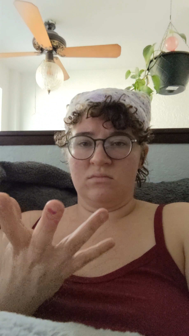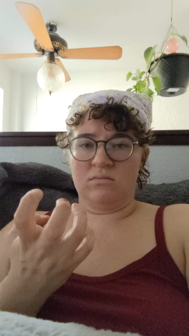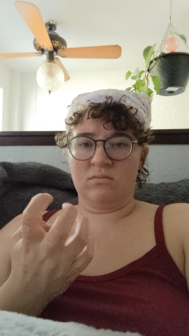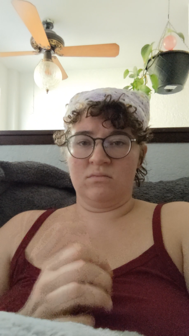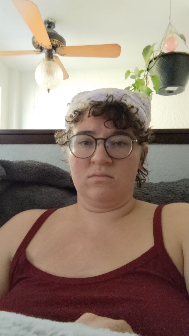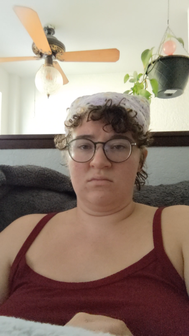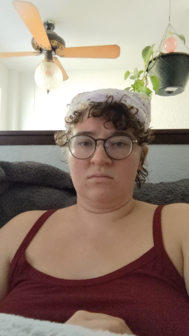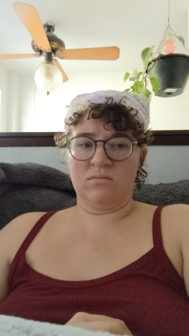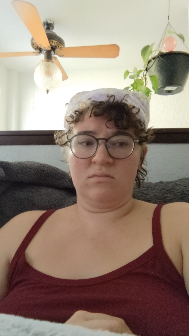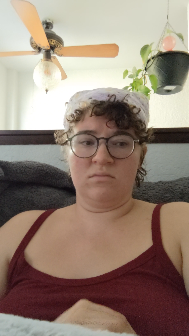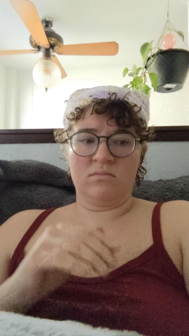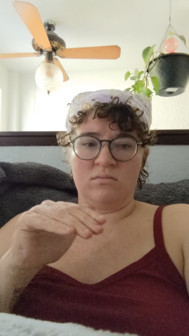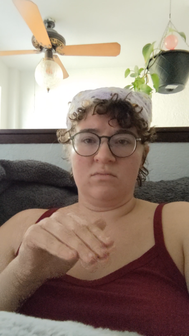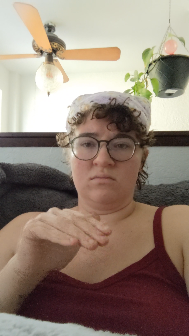doctor